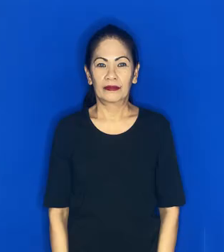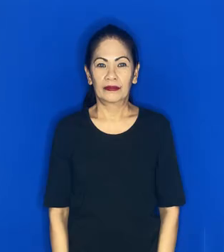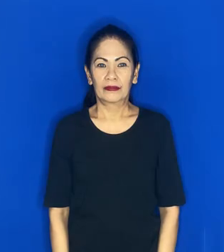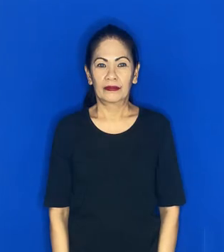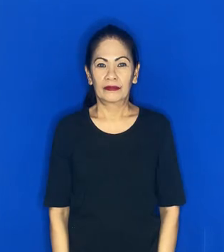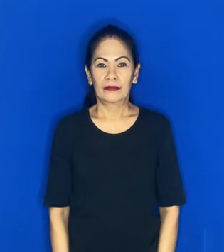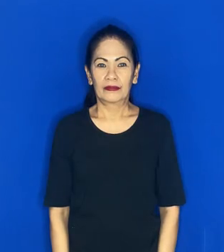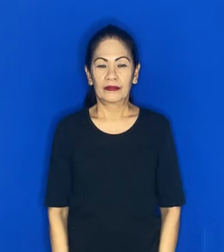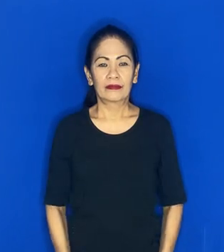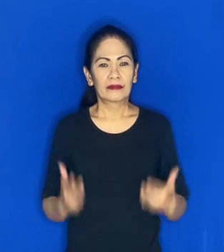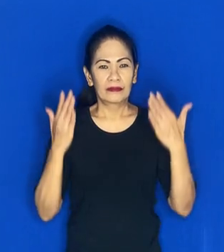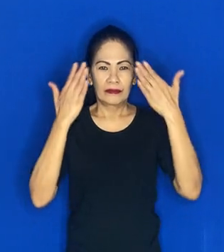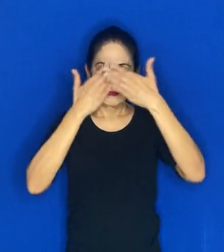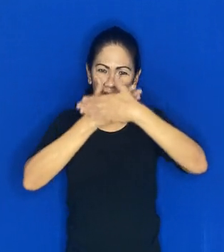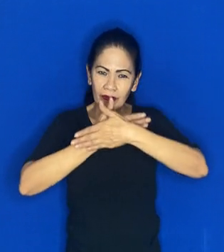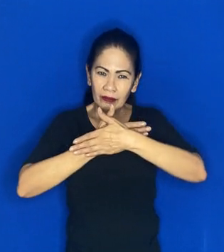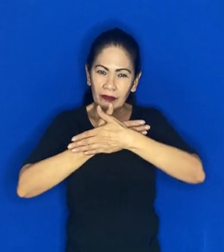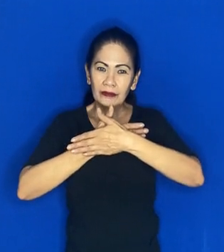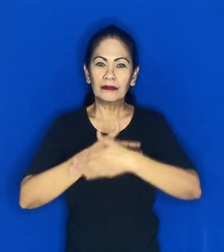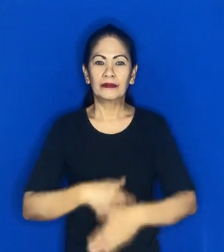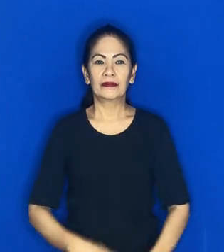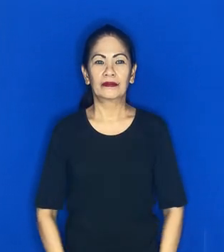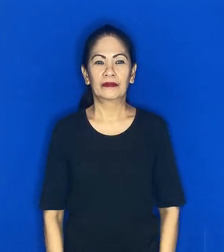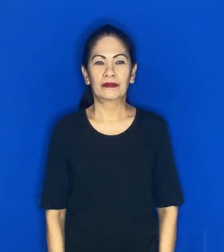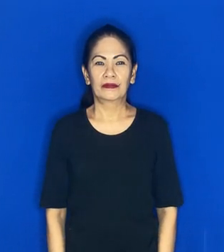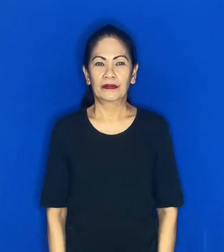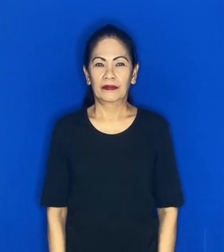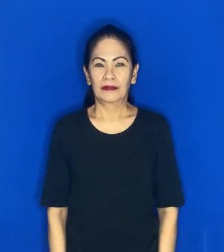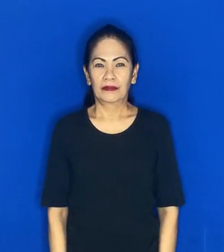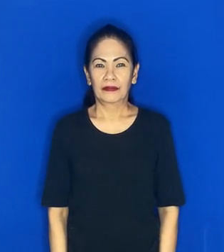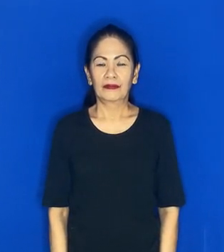dark